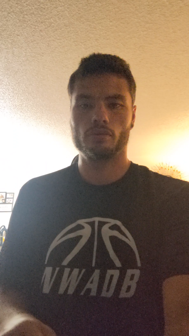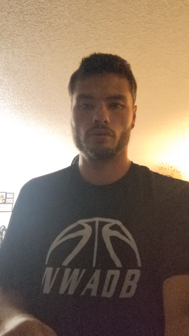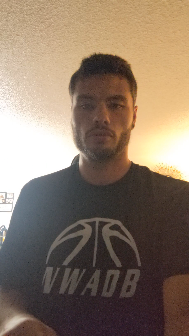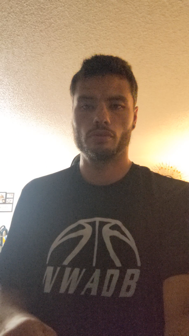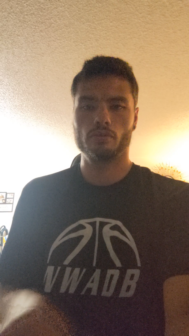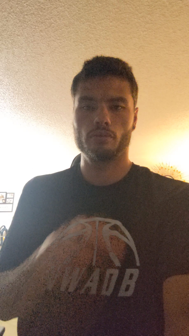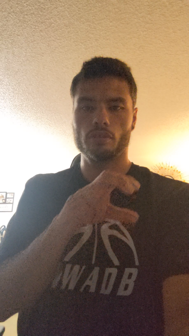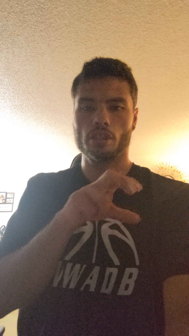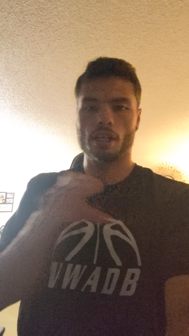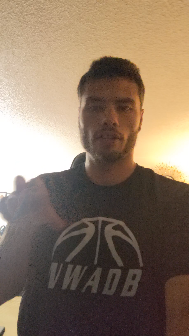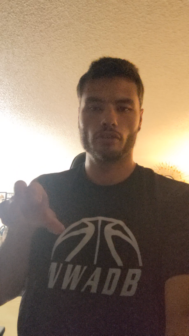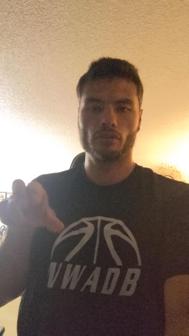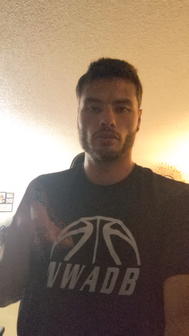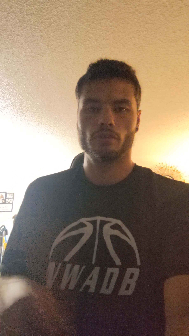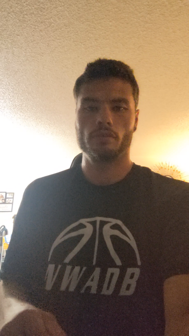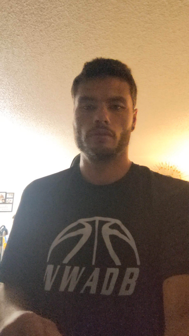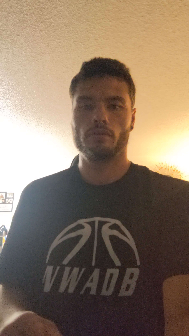couch